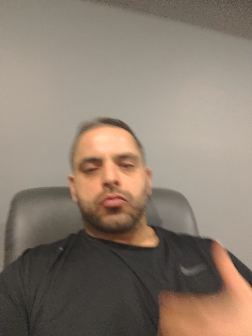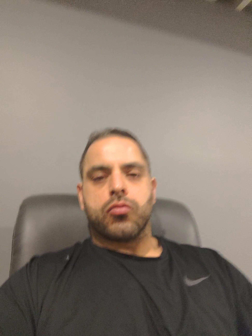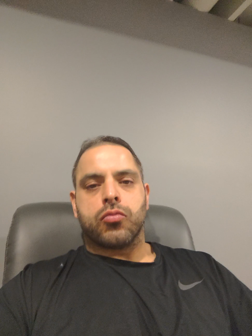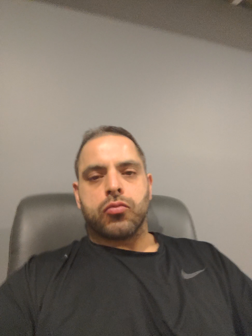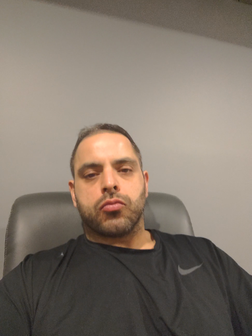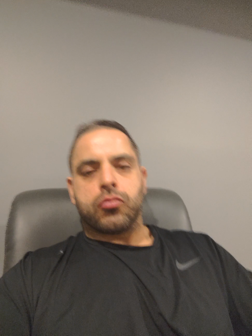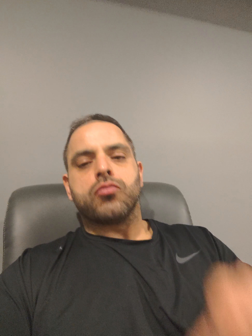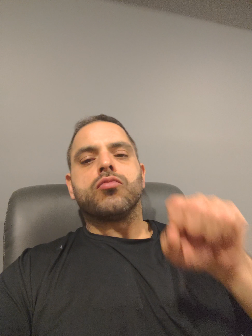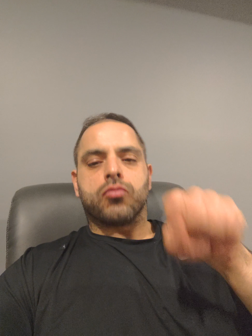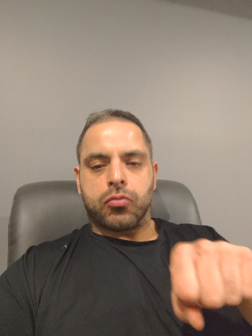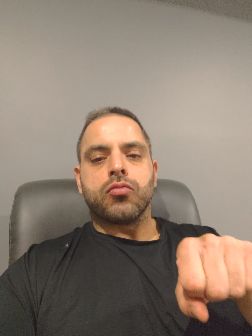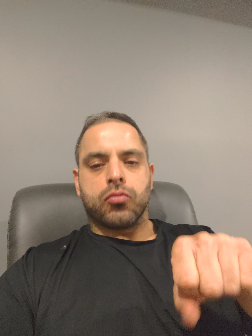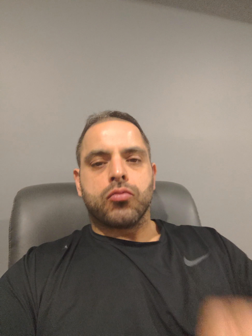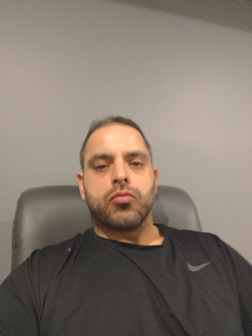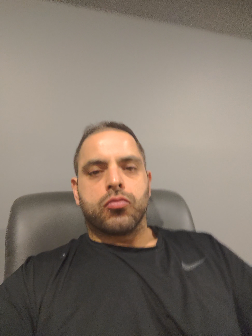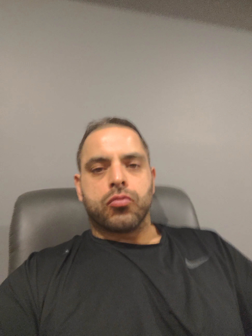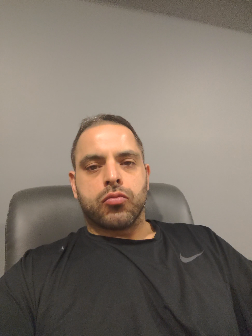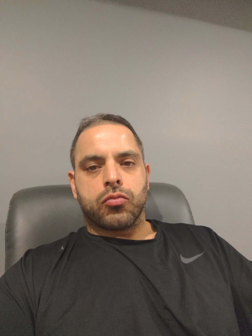can